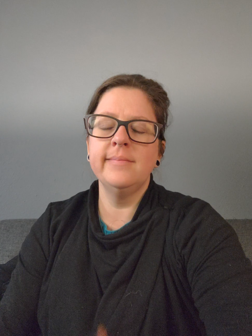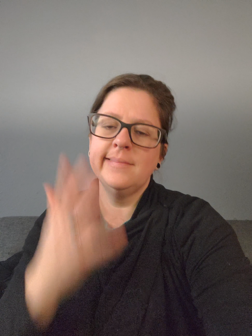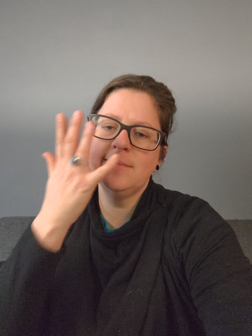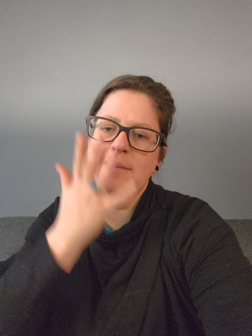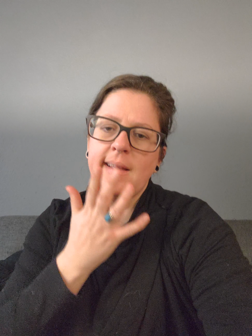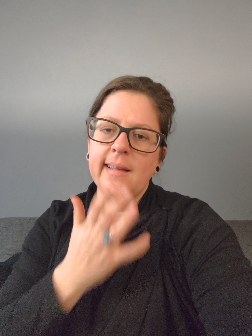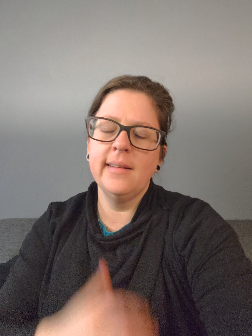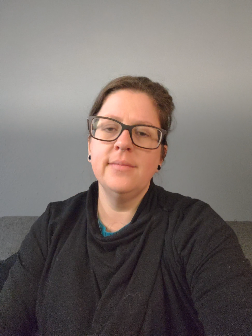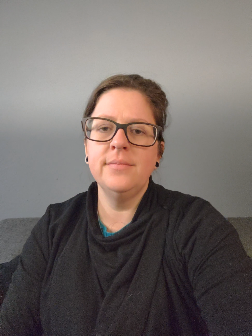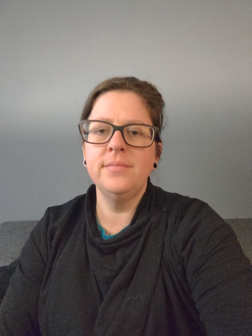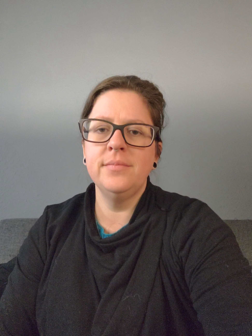sad